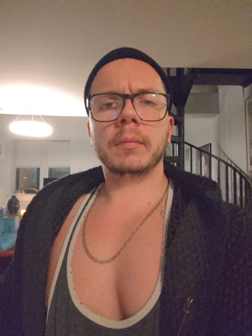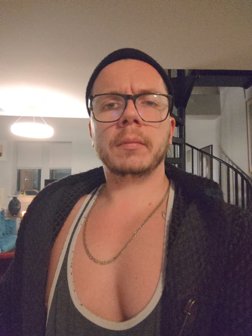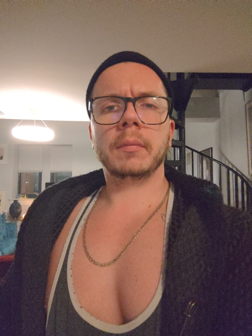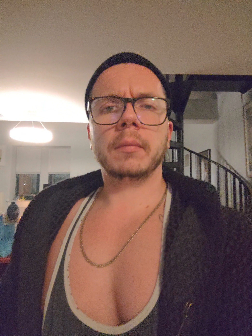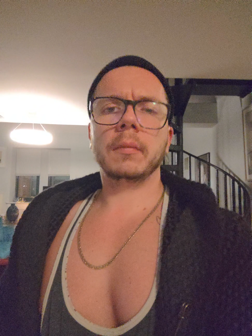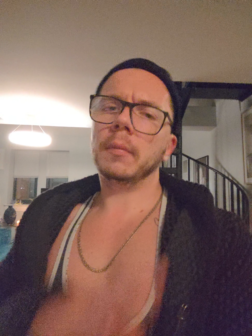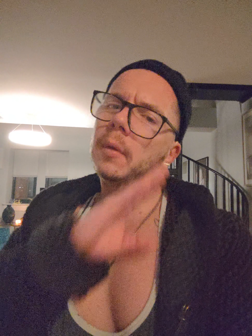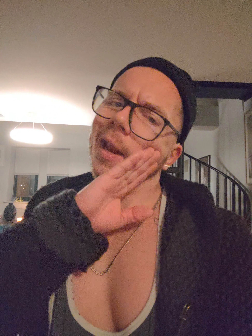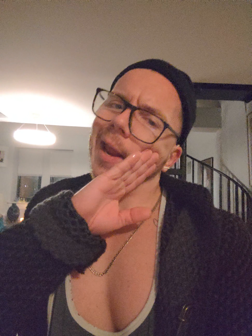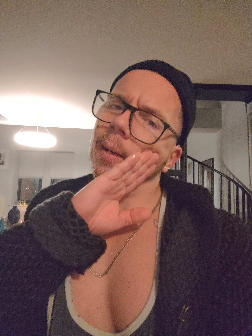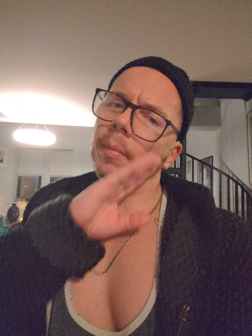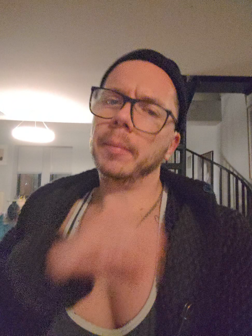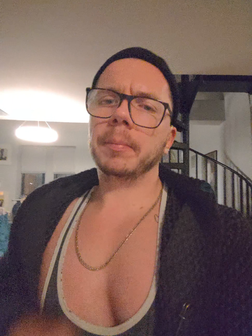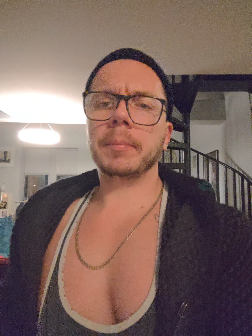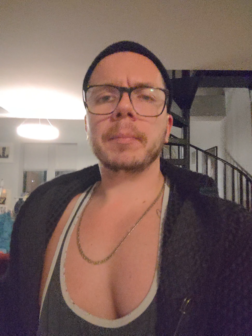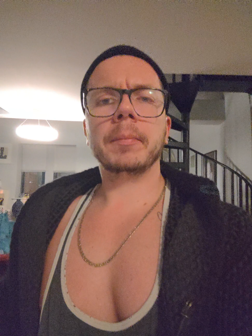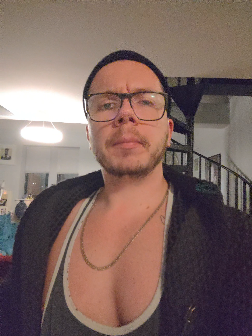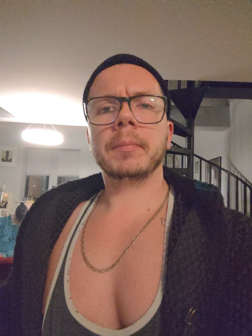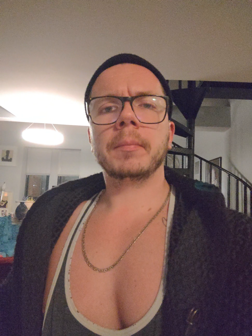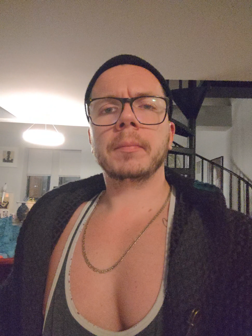nap